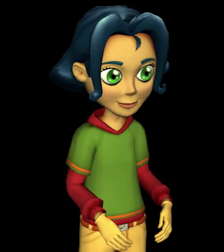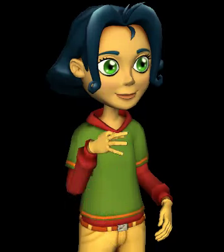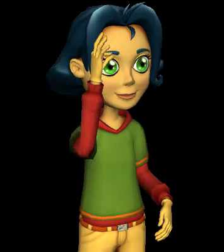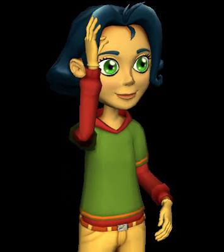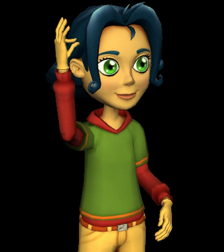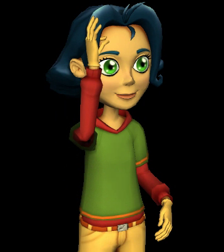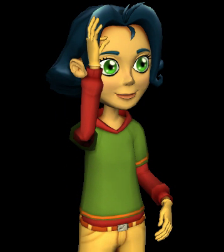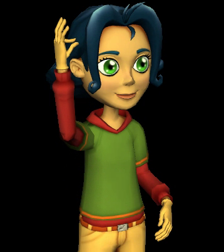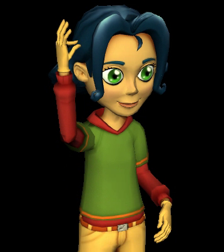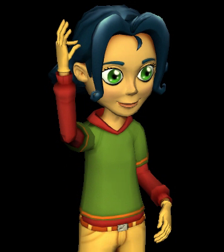شعر